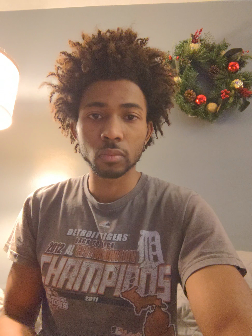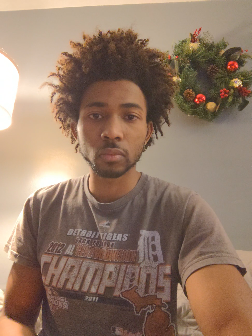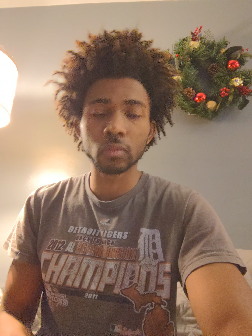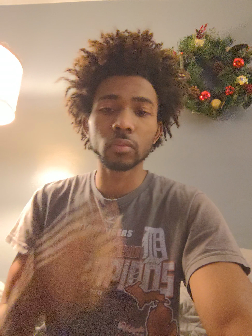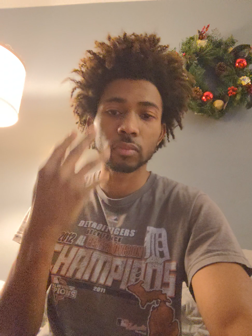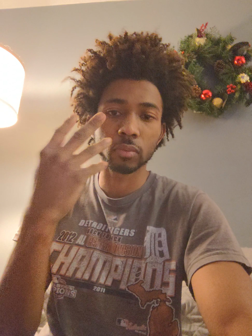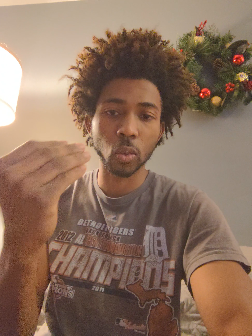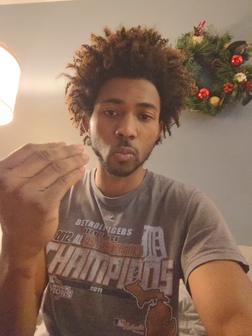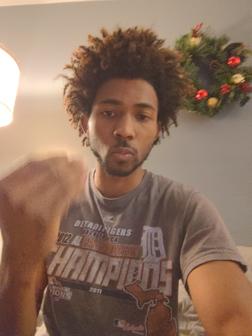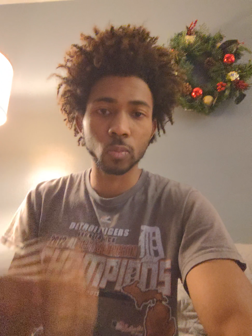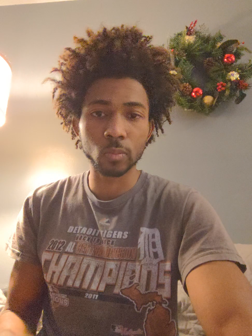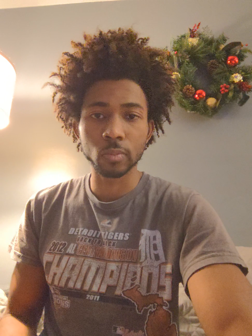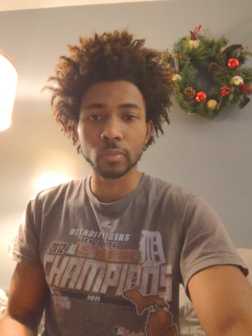go